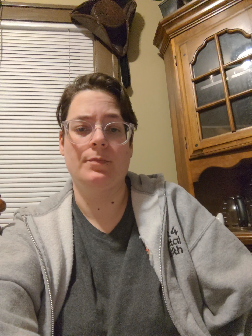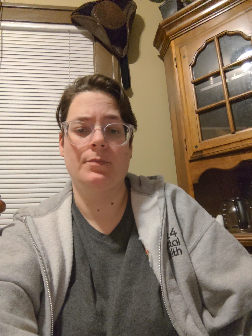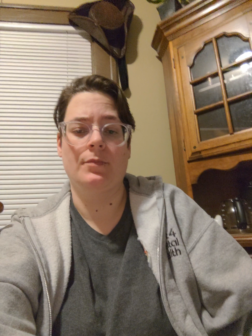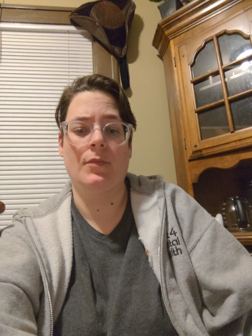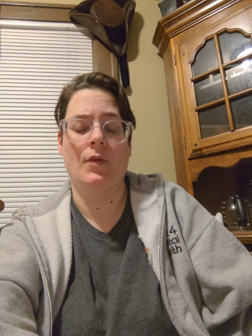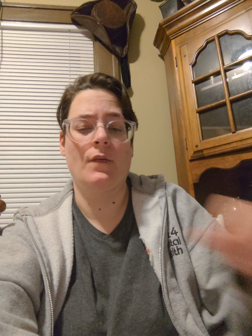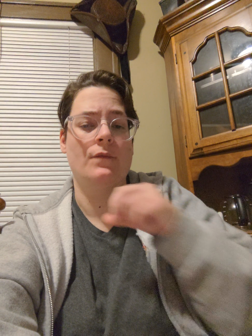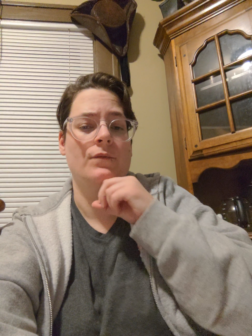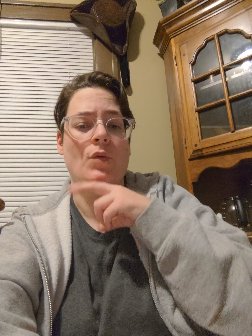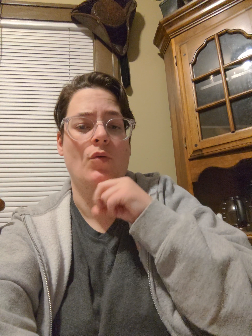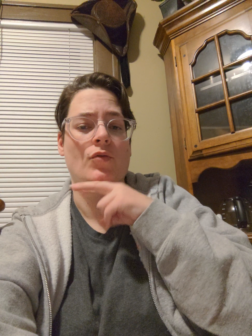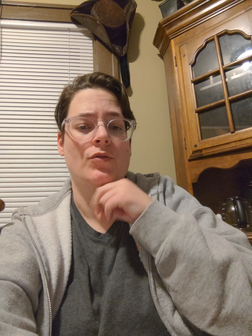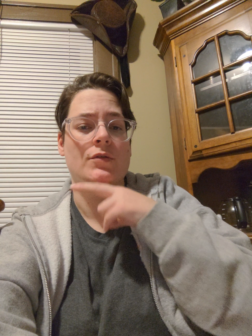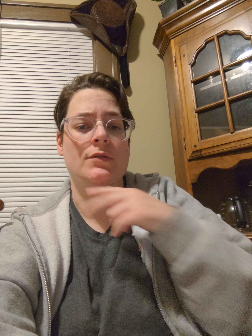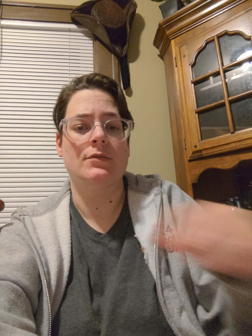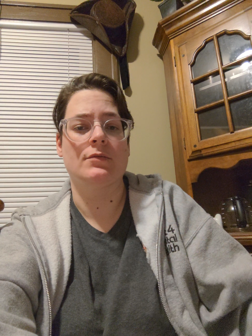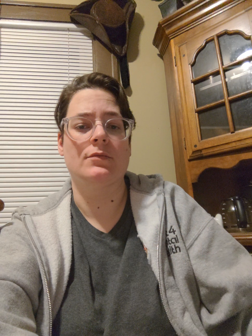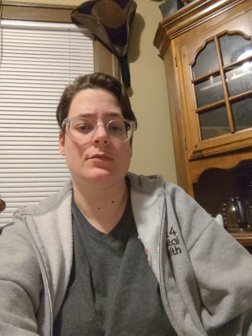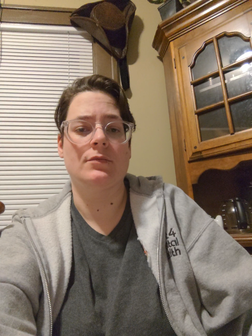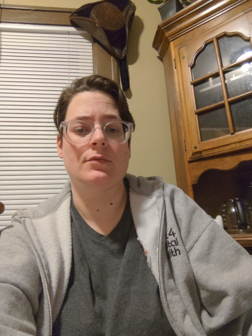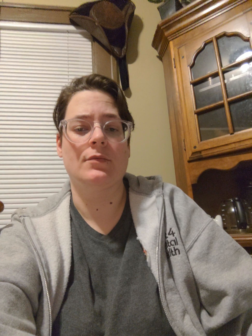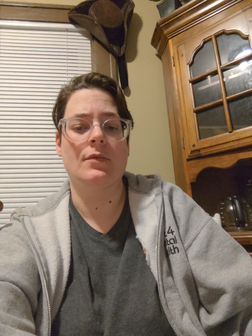frog